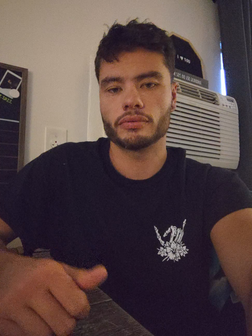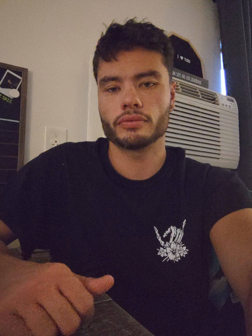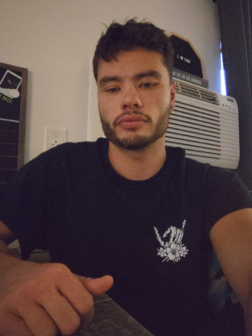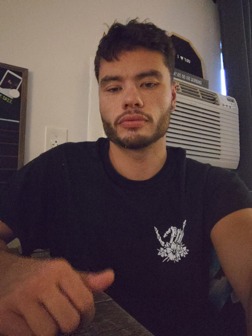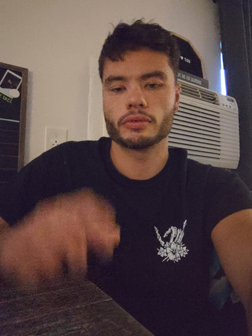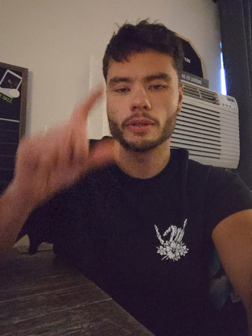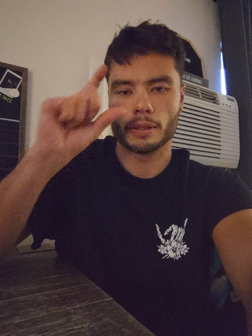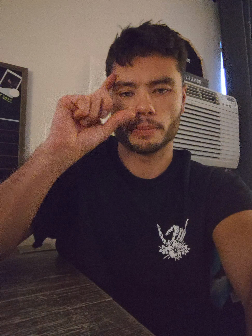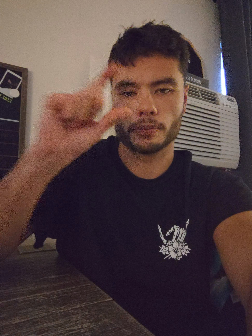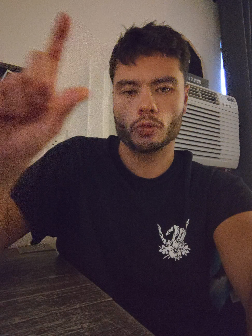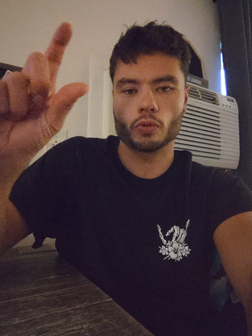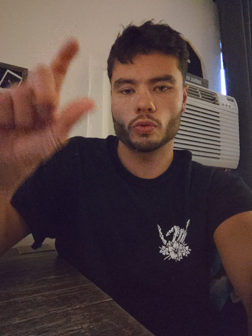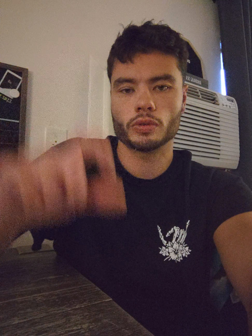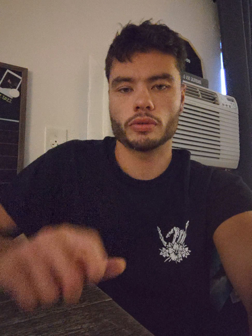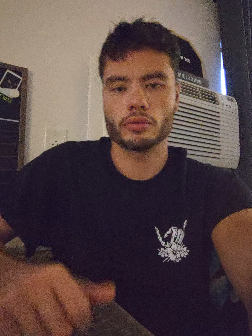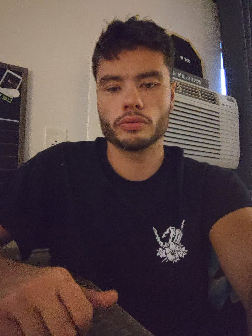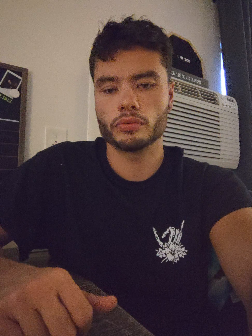moon